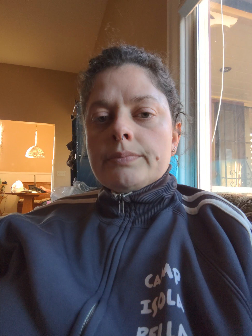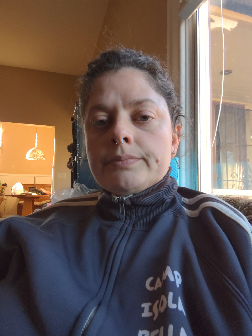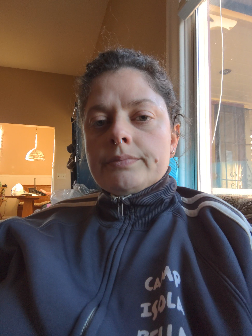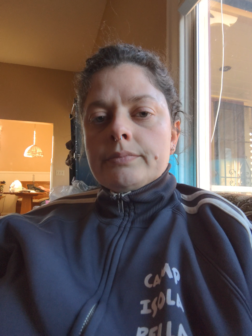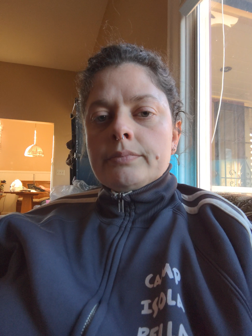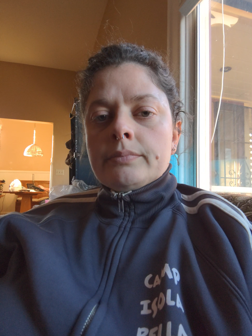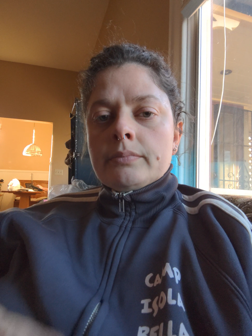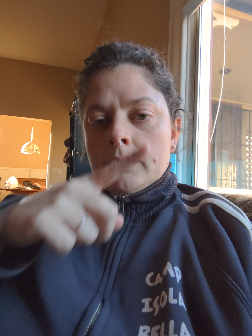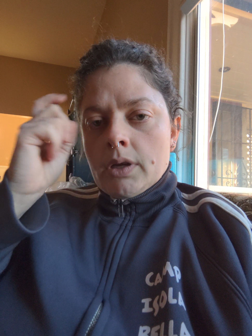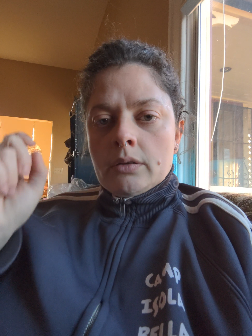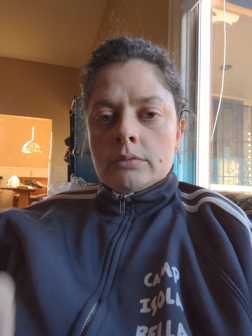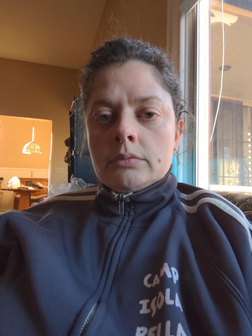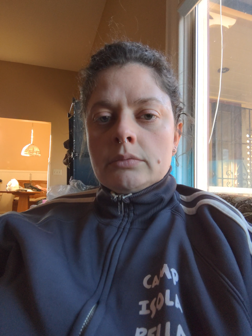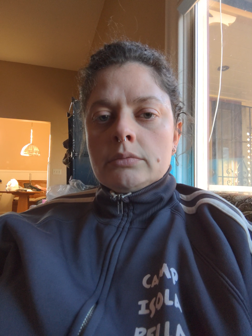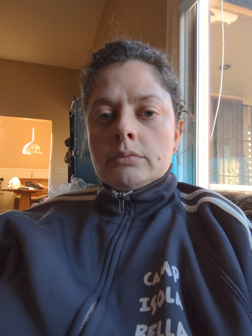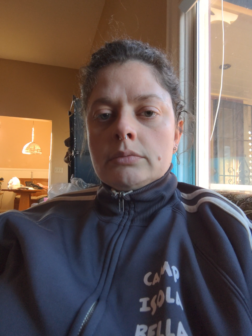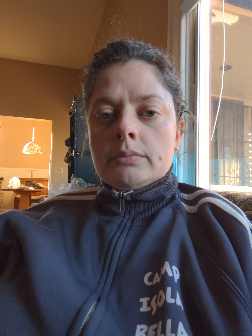because